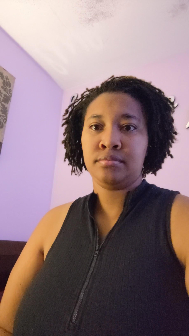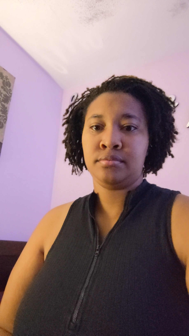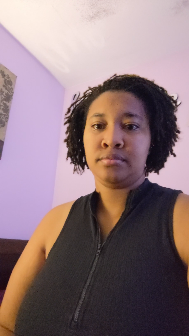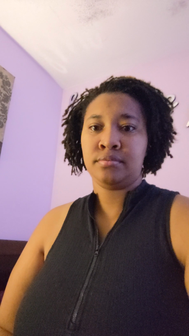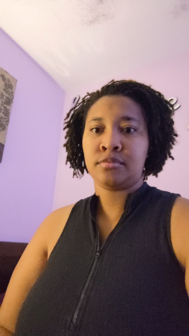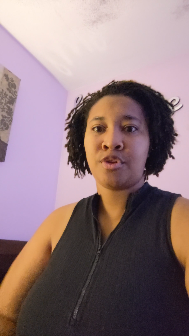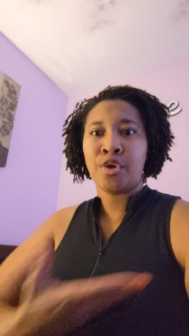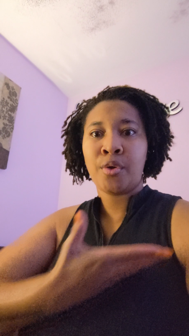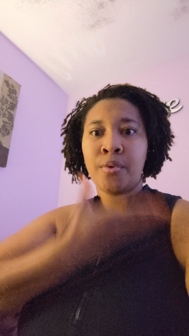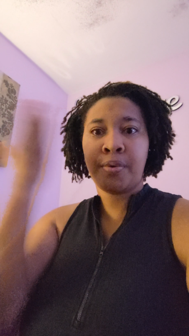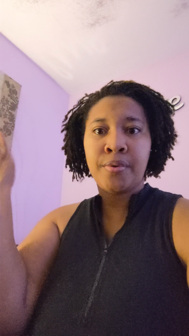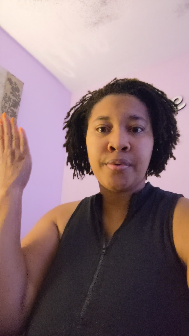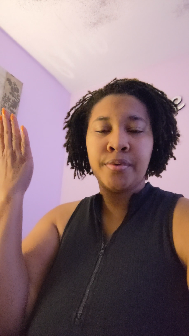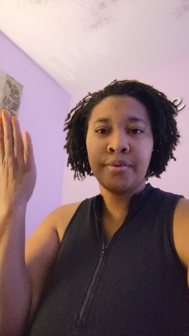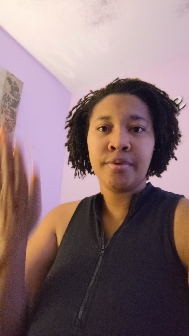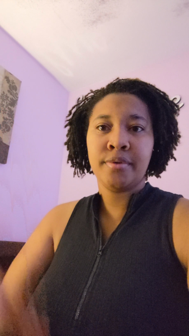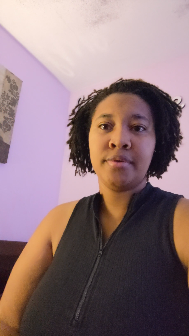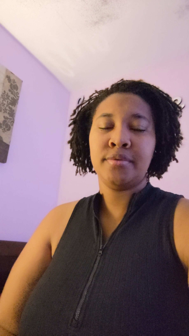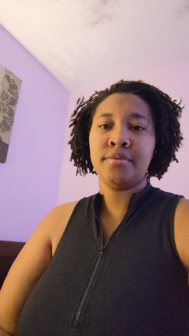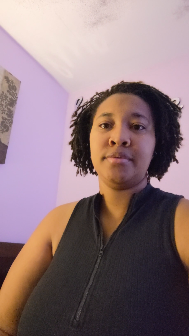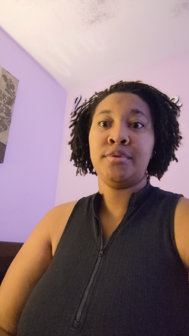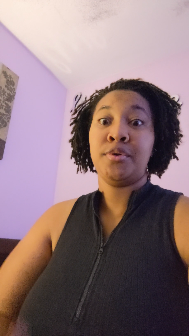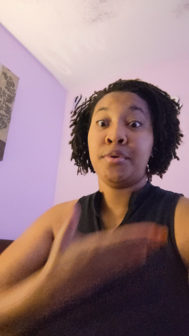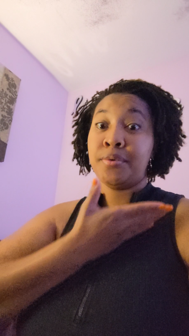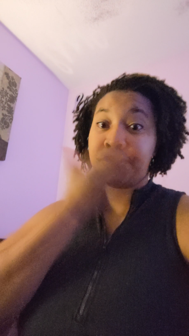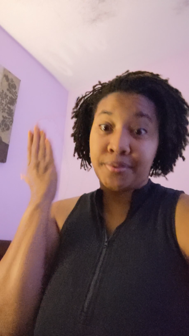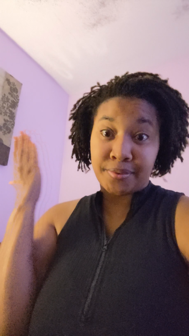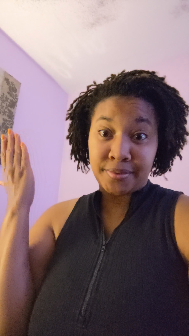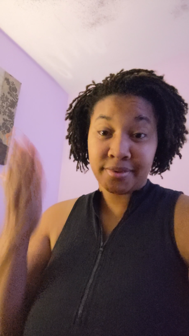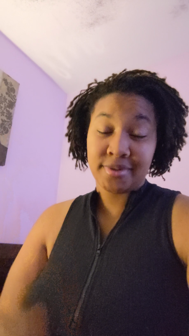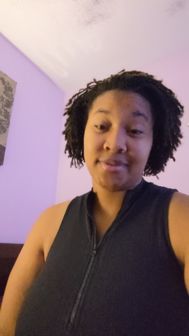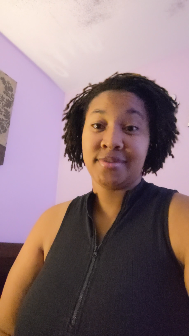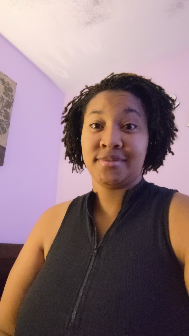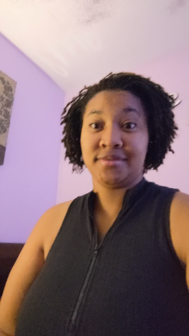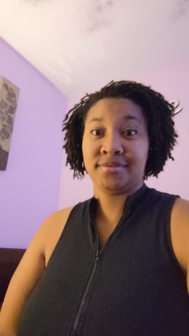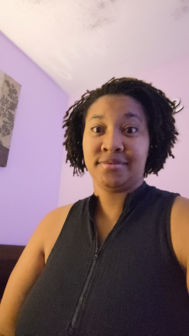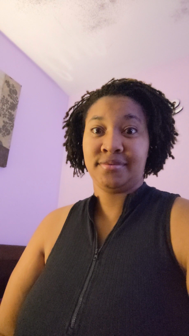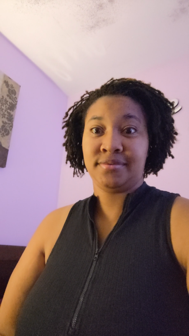all gone